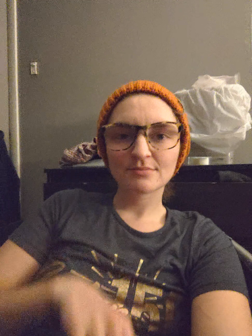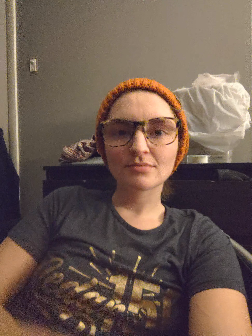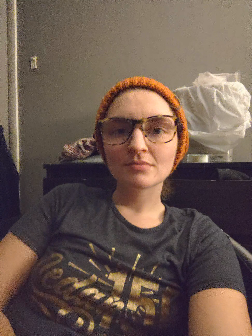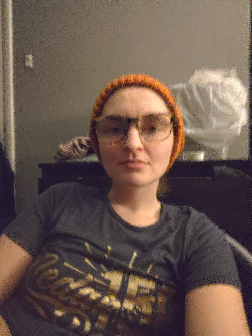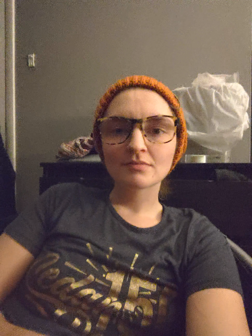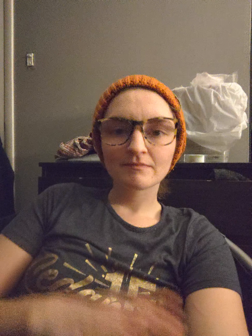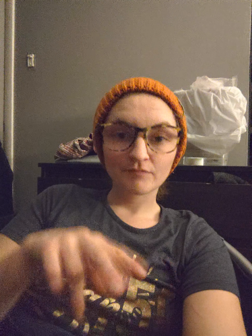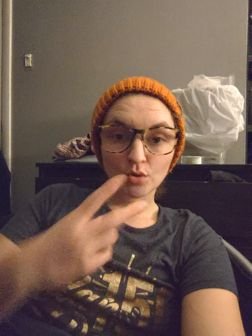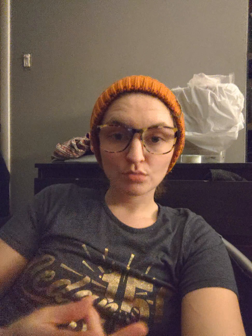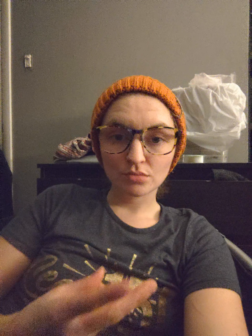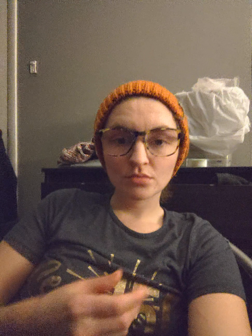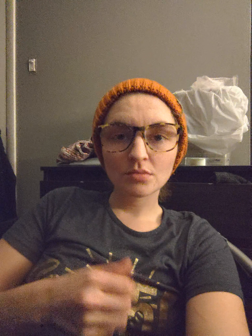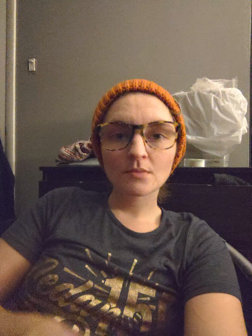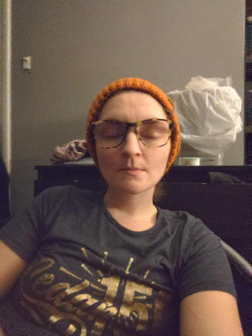fall